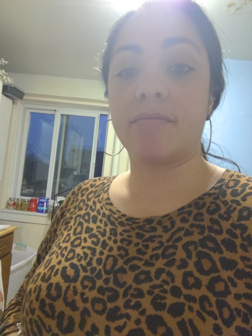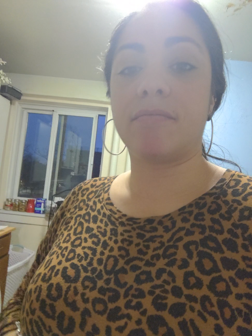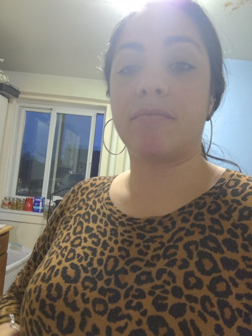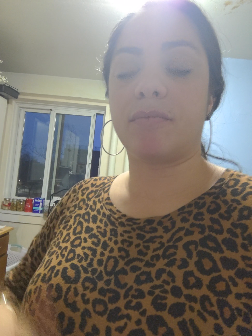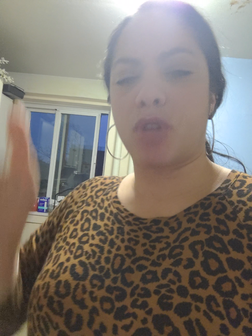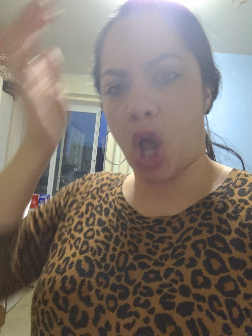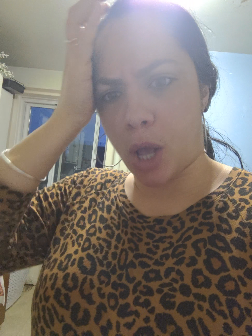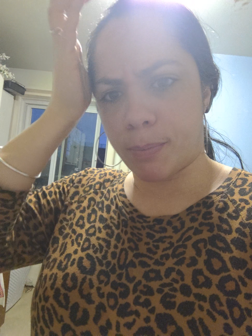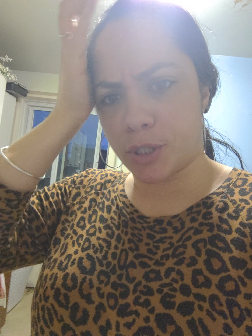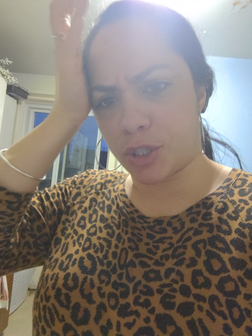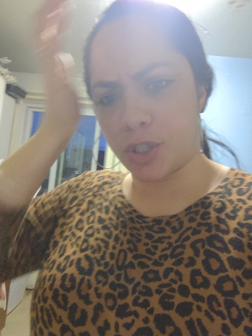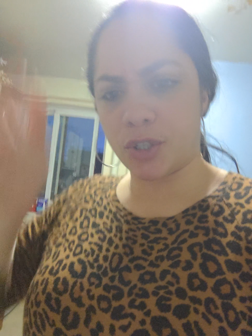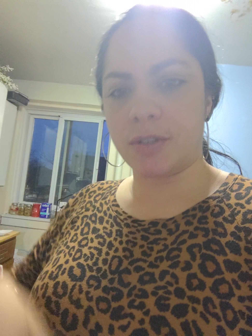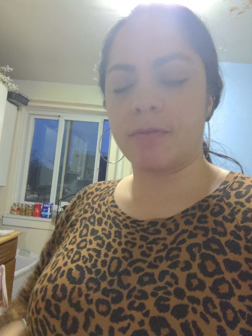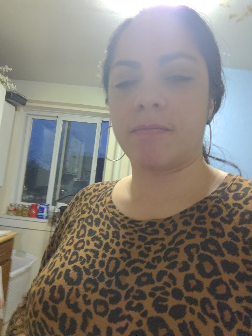garbage